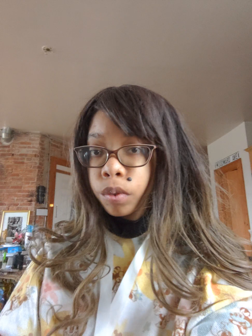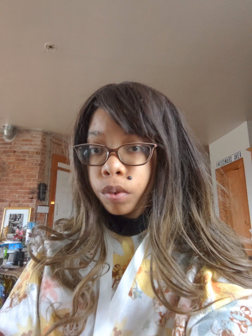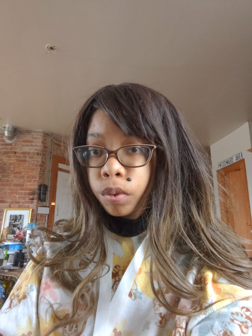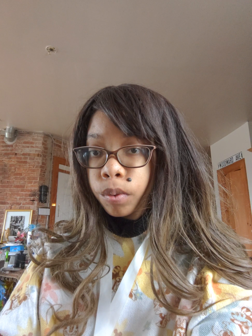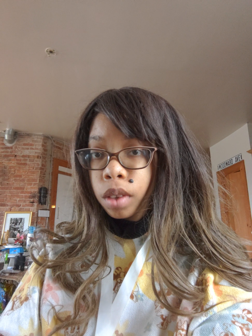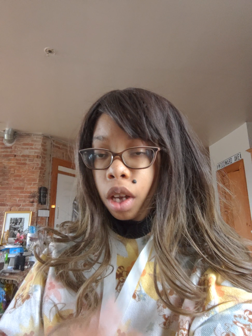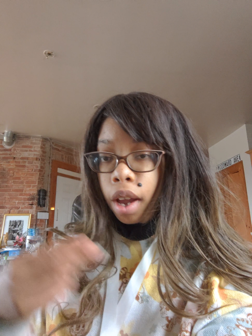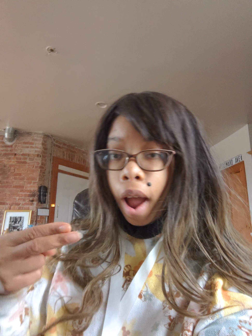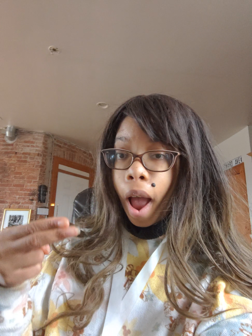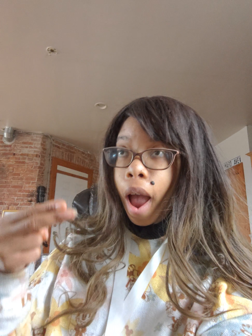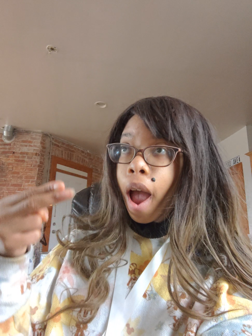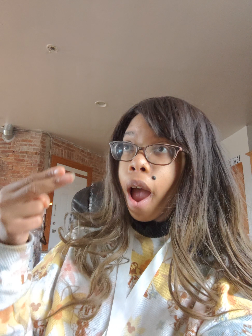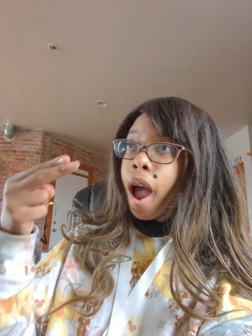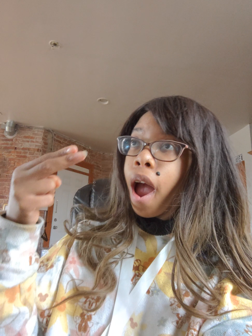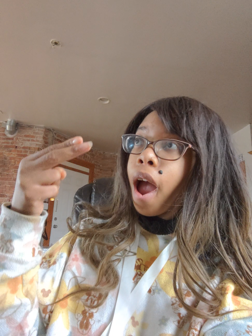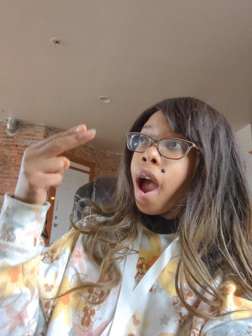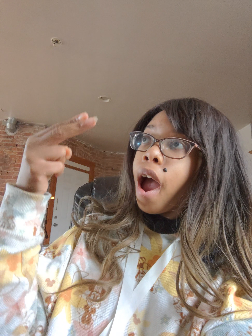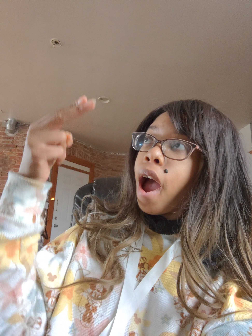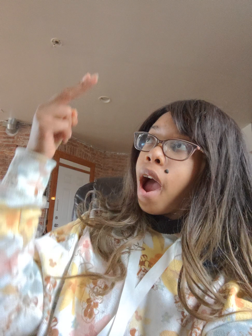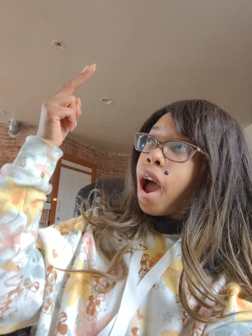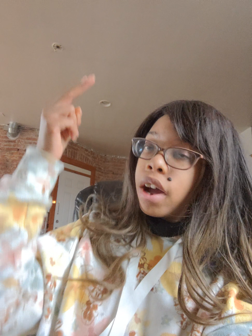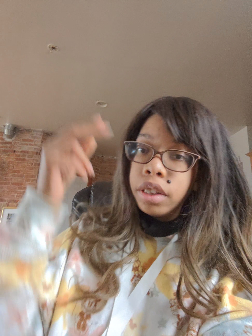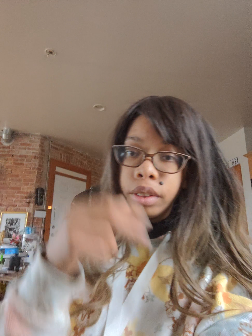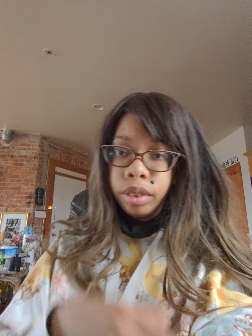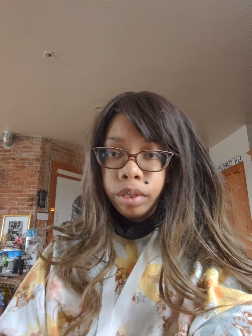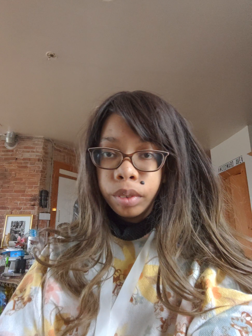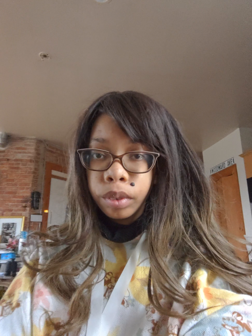high